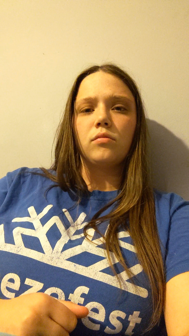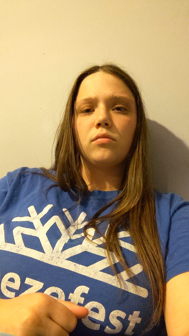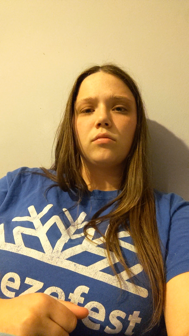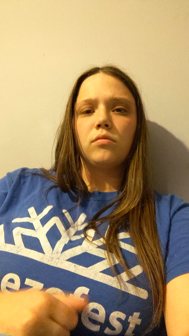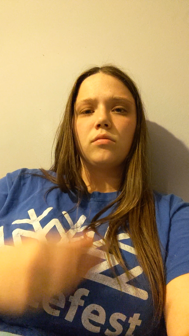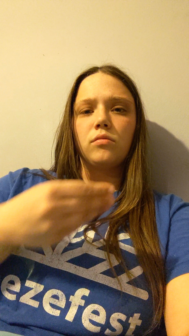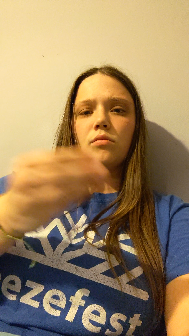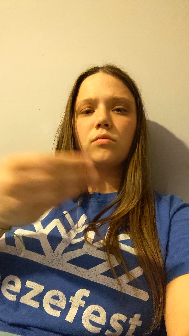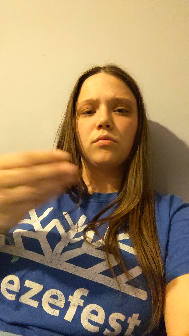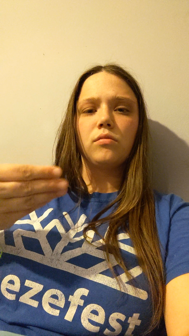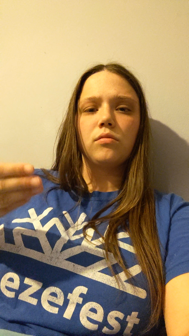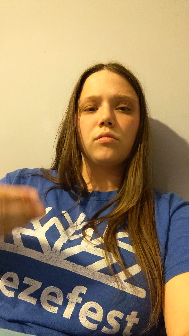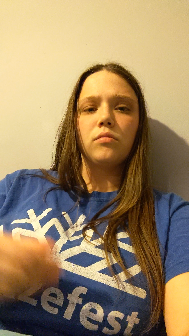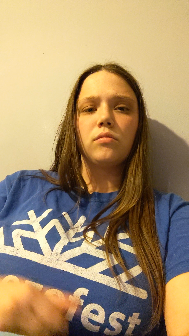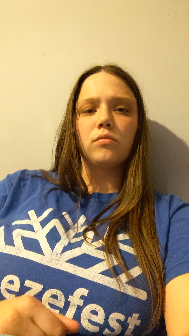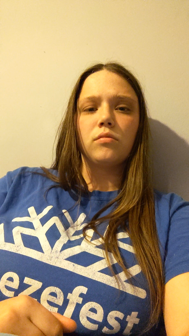shopping